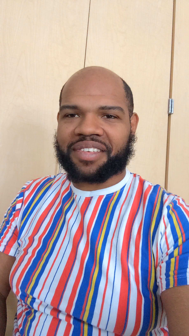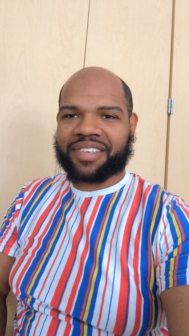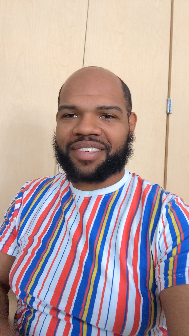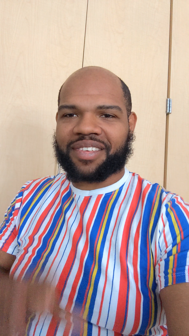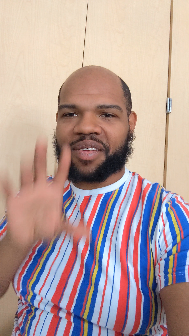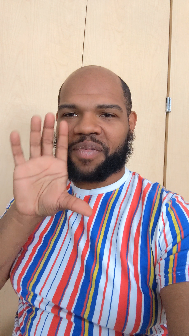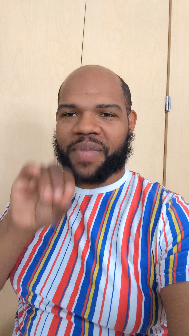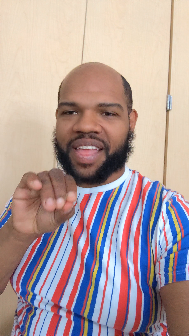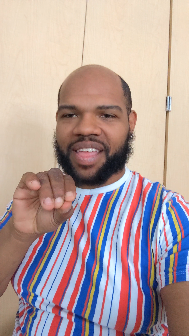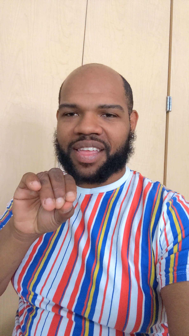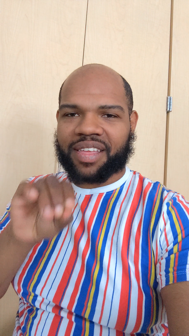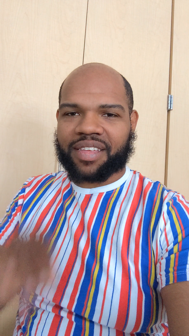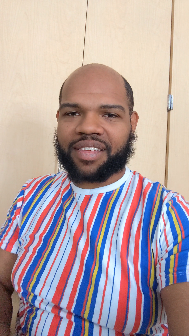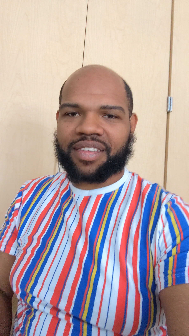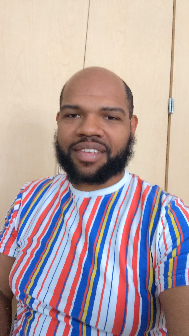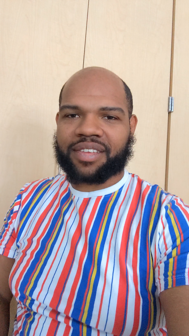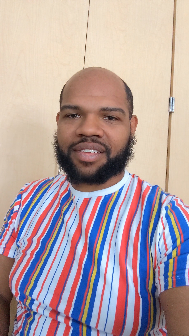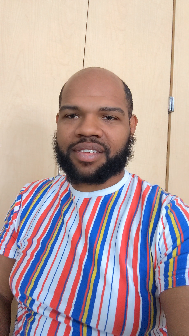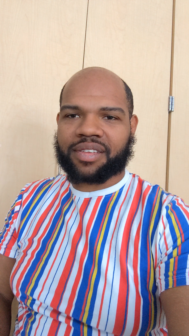bite